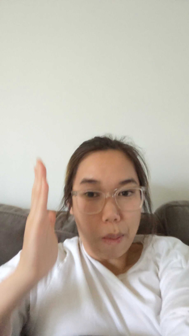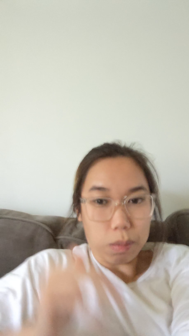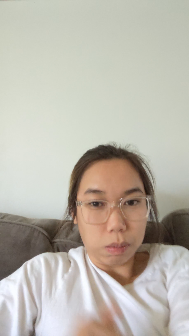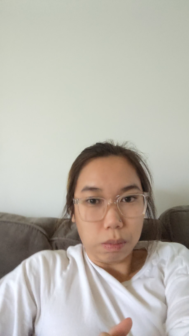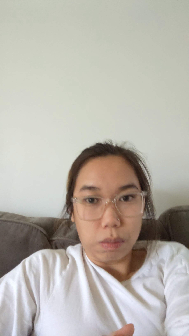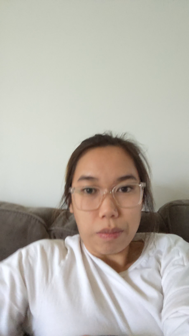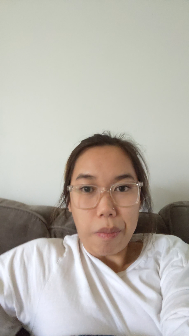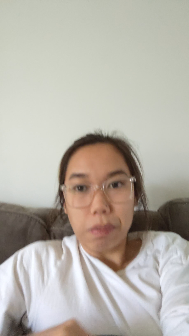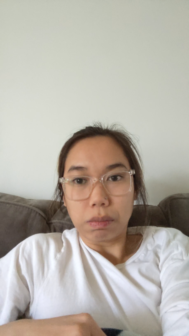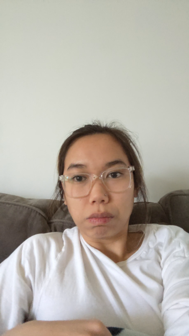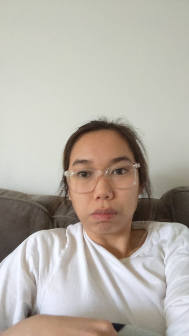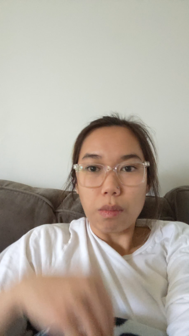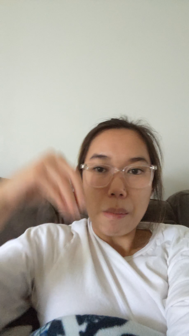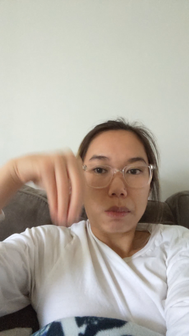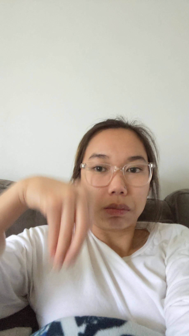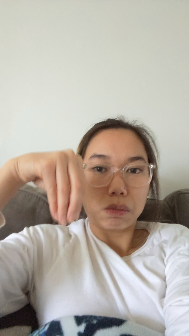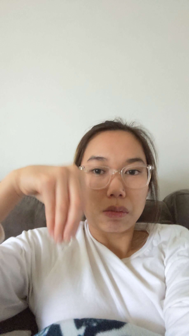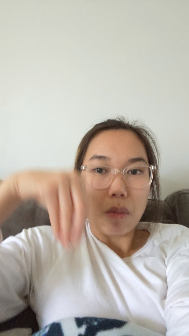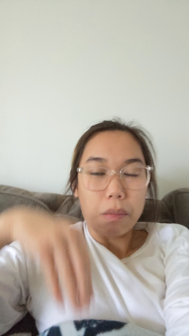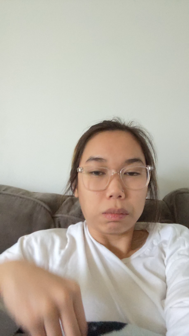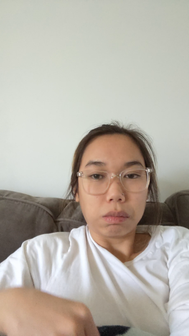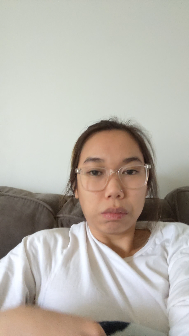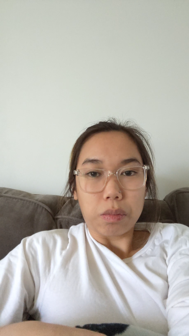inside